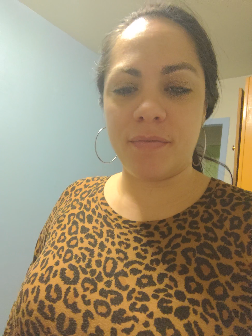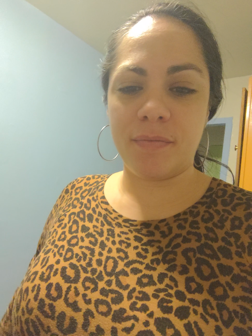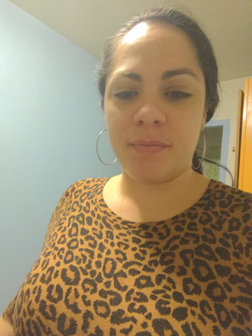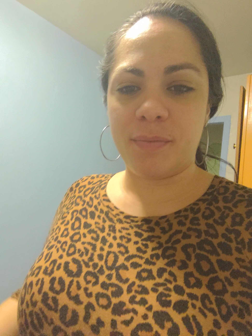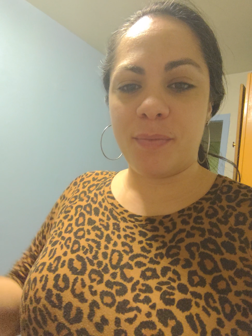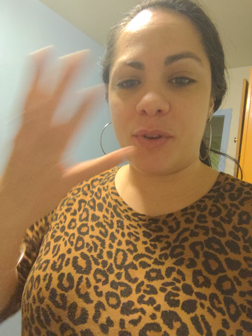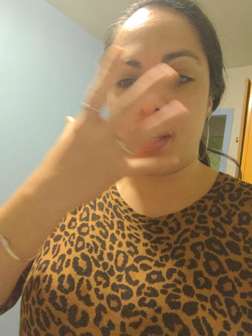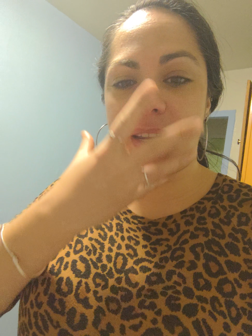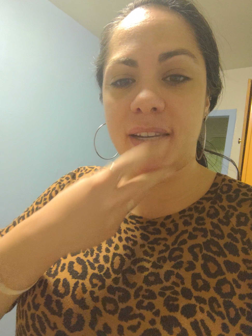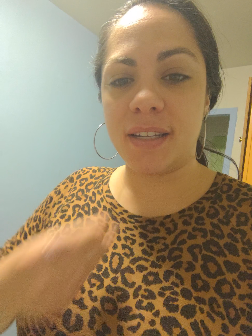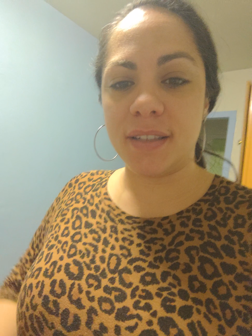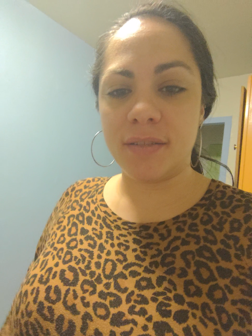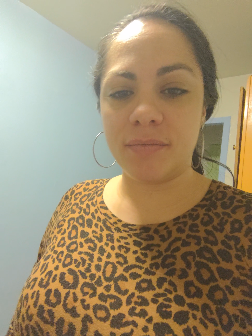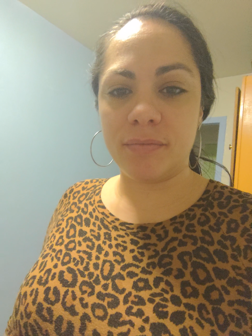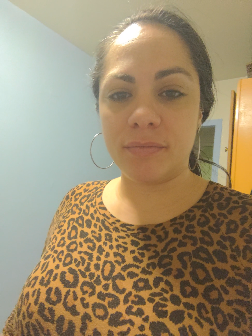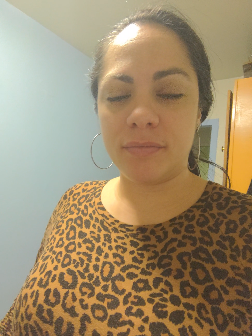pretty